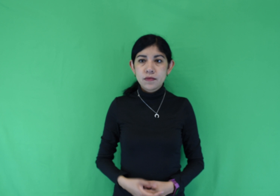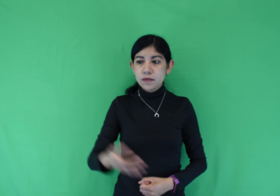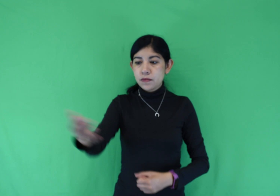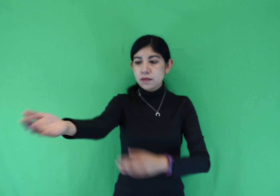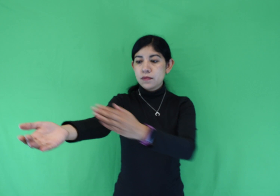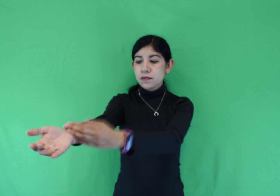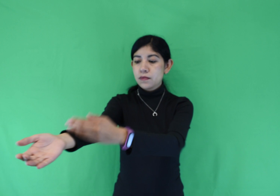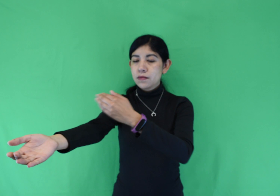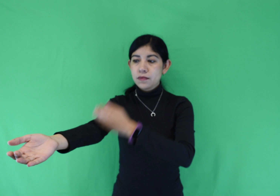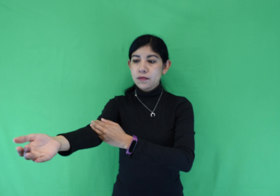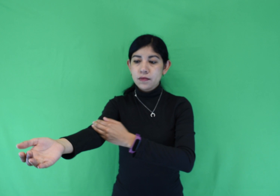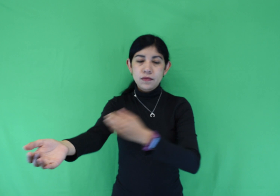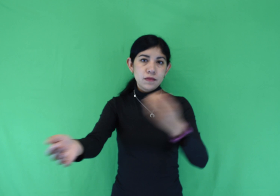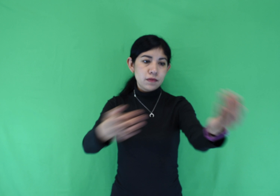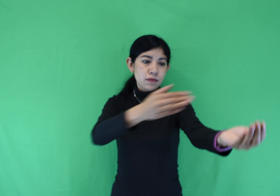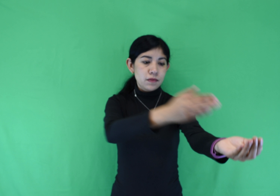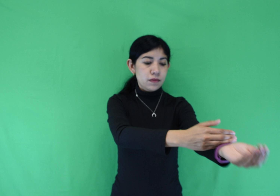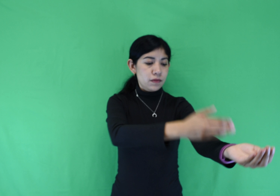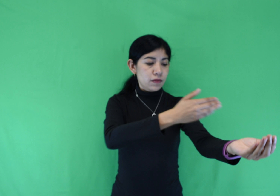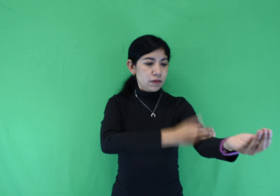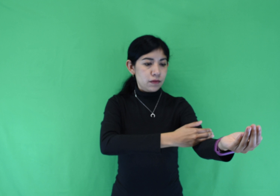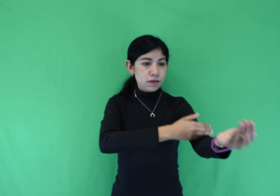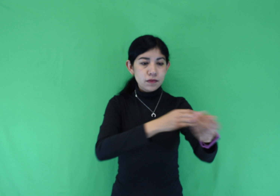articulaciones